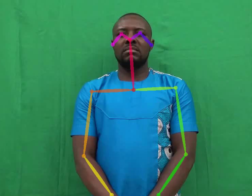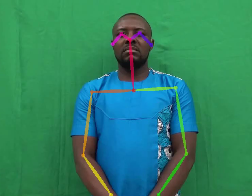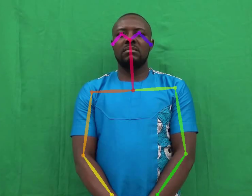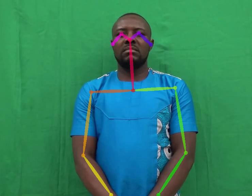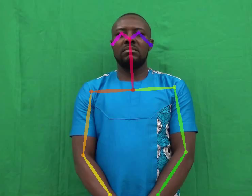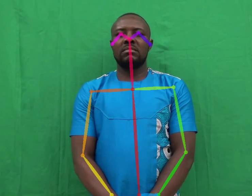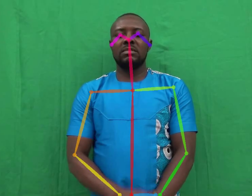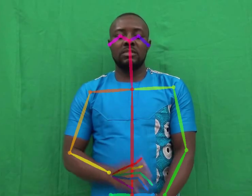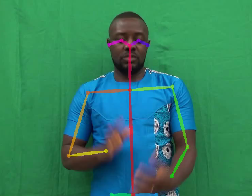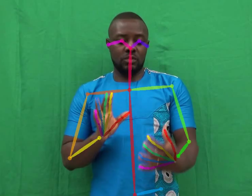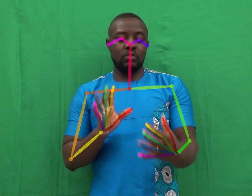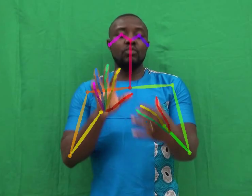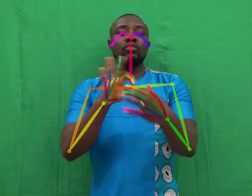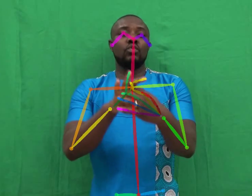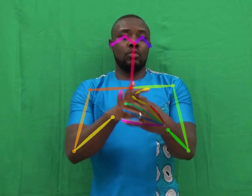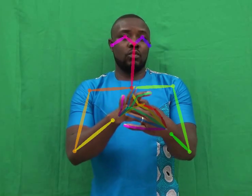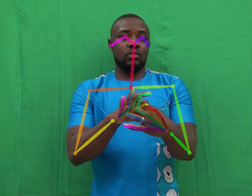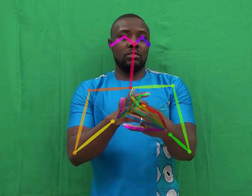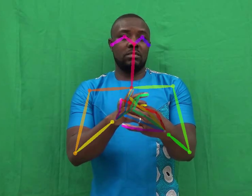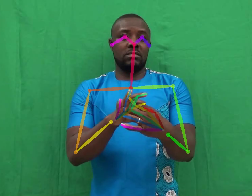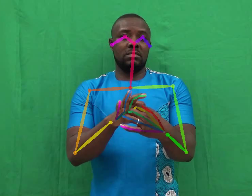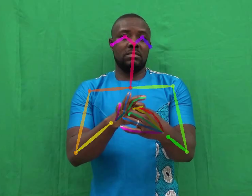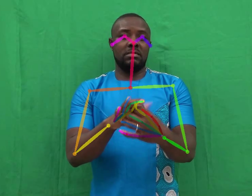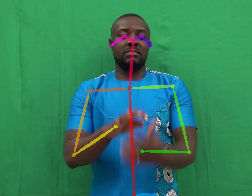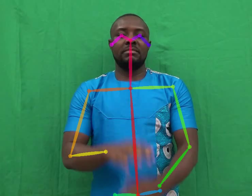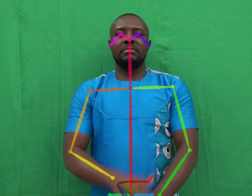join or seal